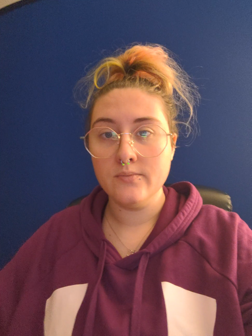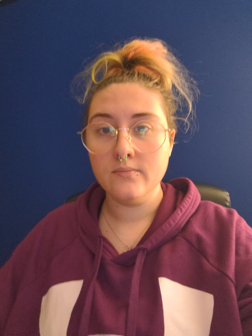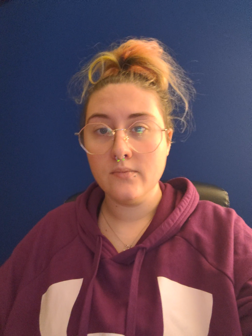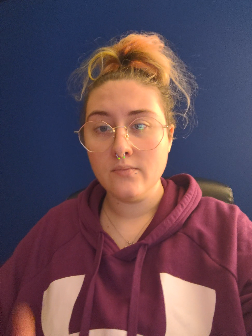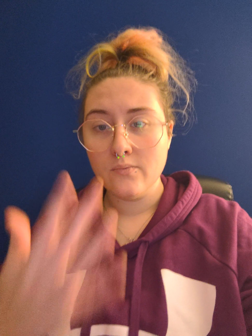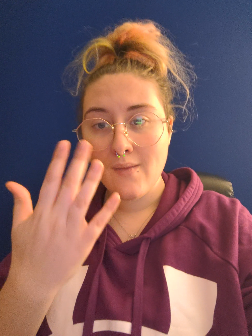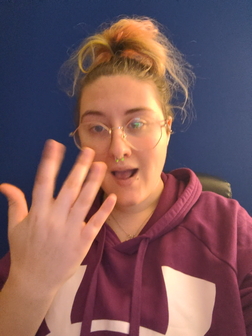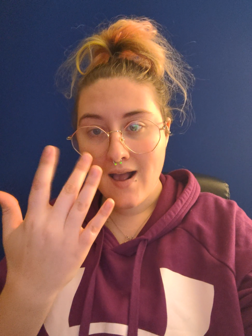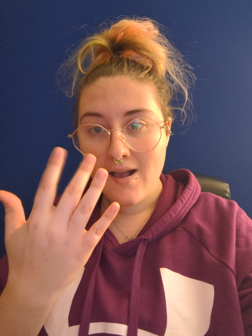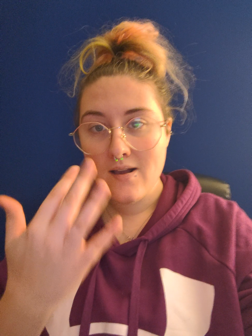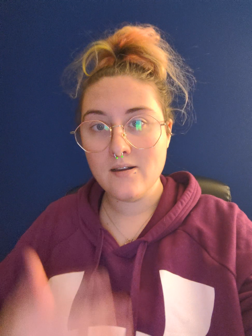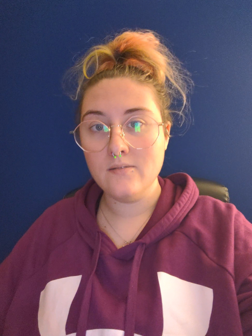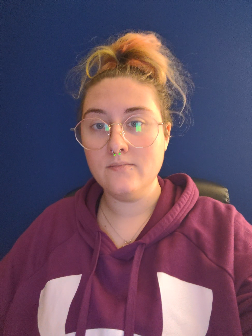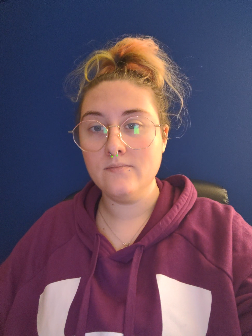wait